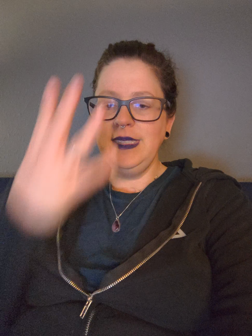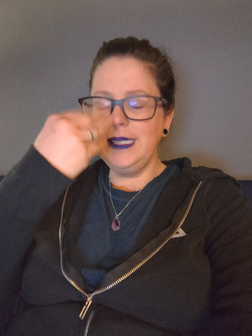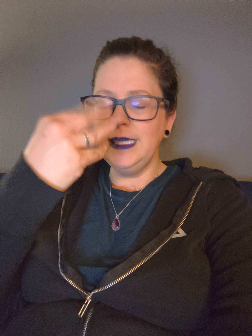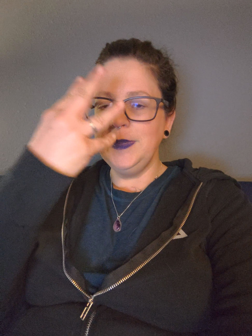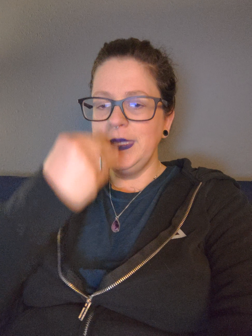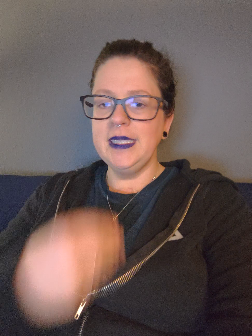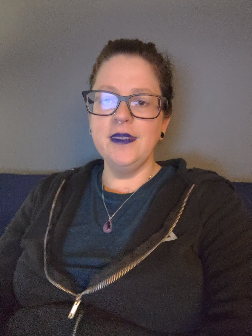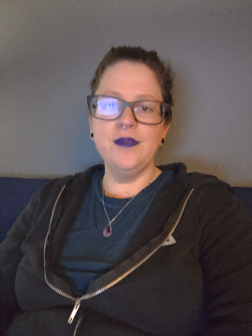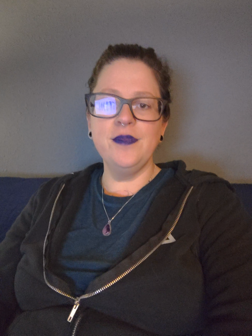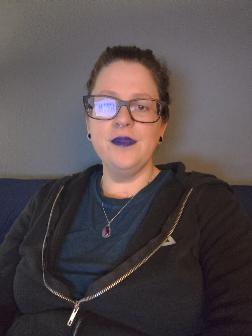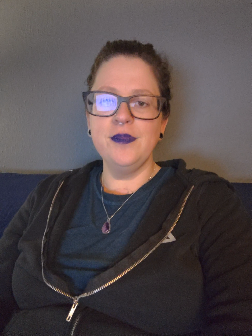sleepy